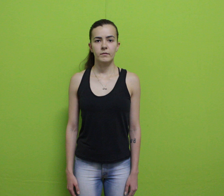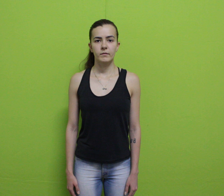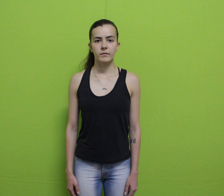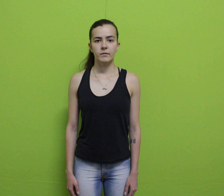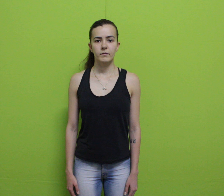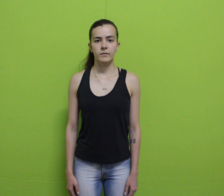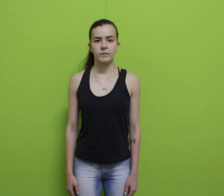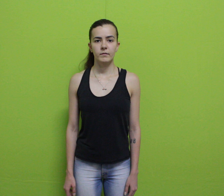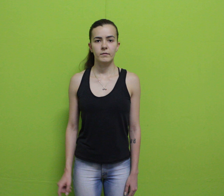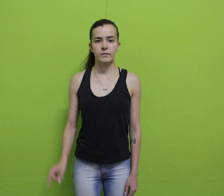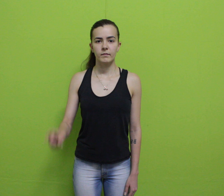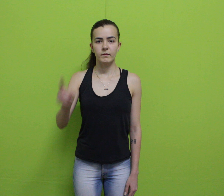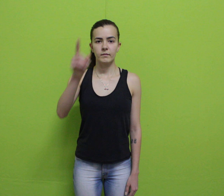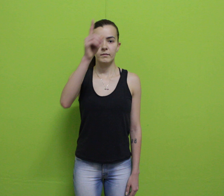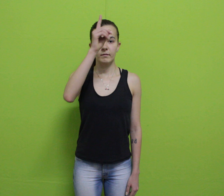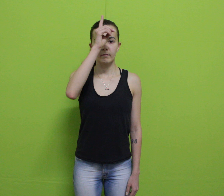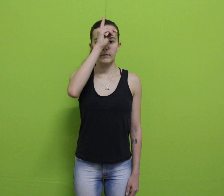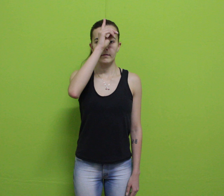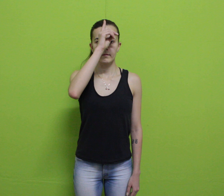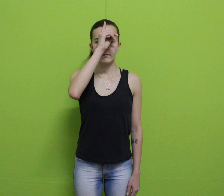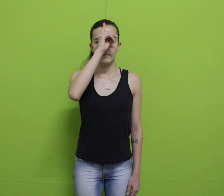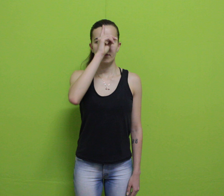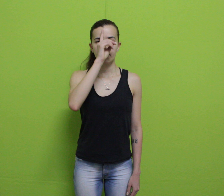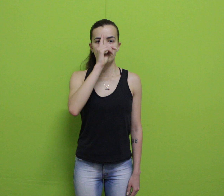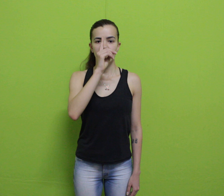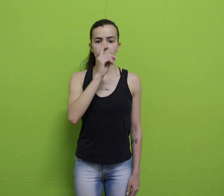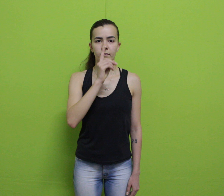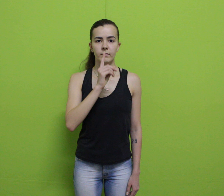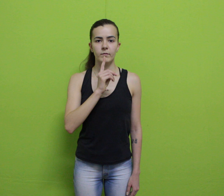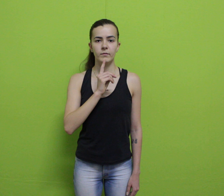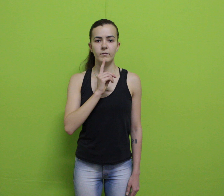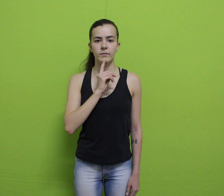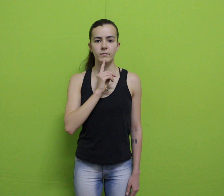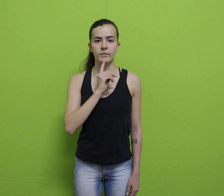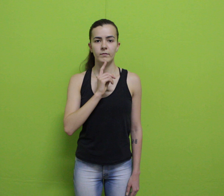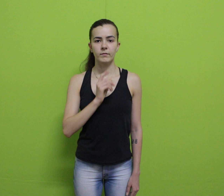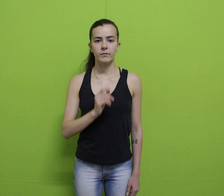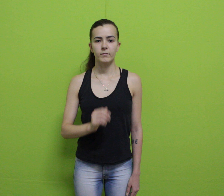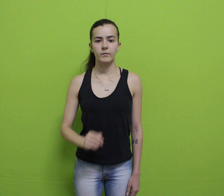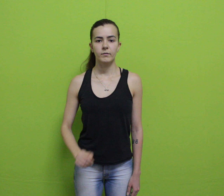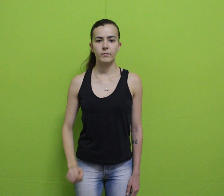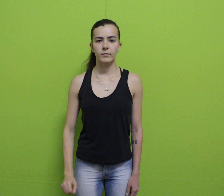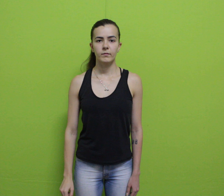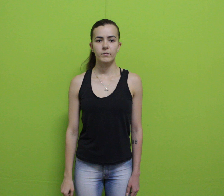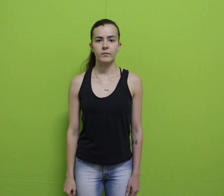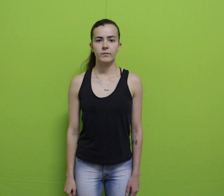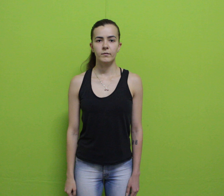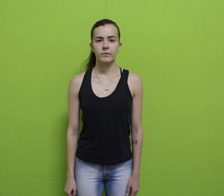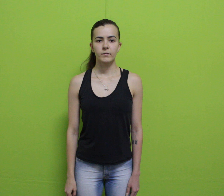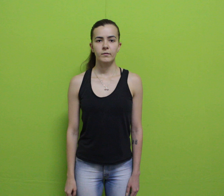amarelo